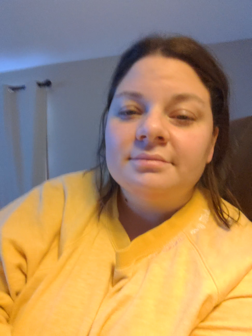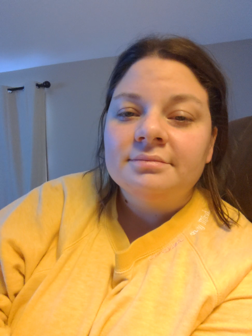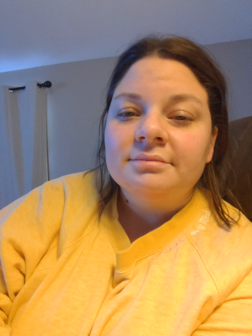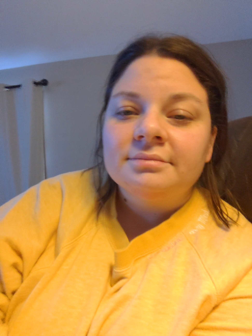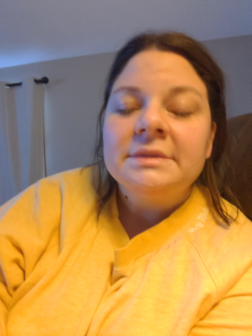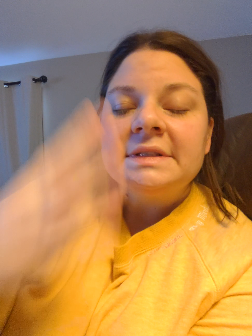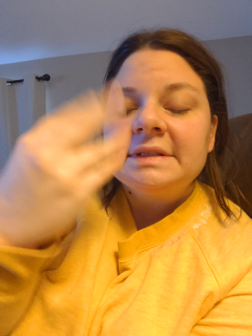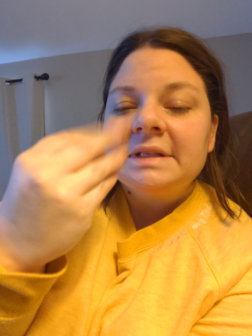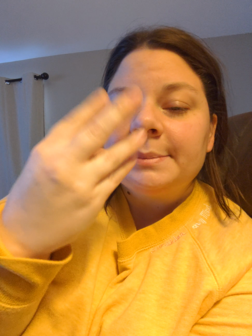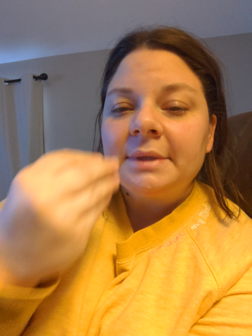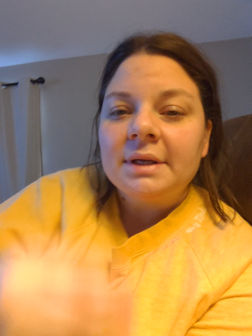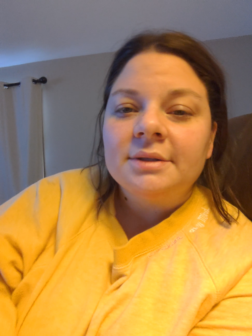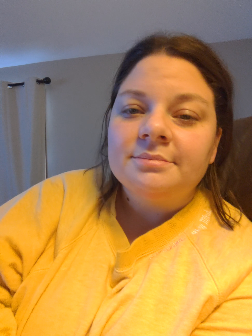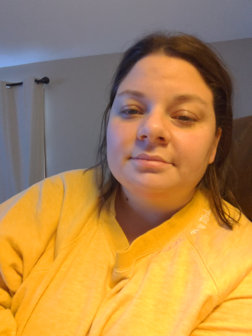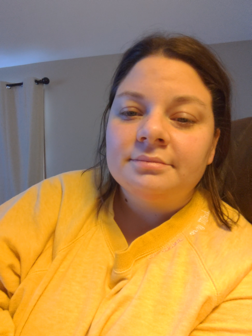sleepy